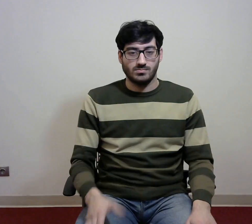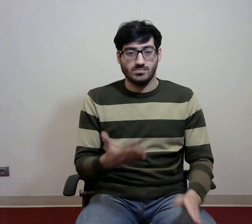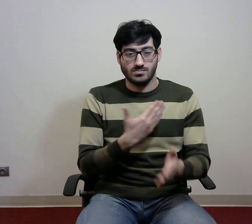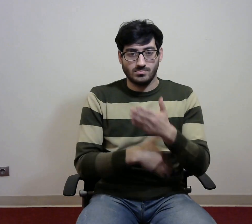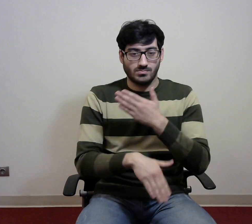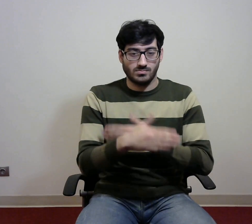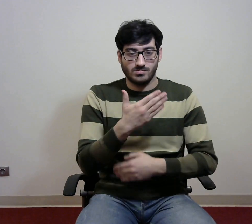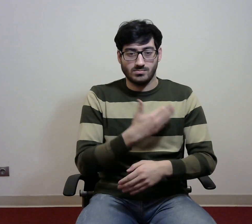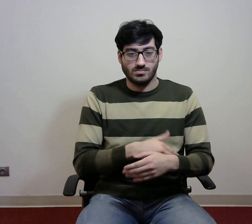əlil